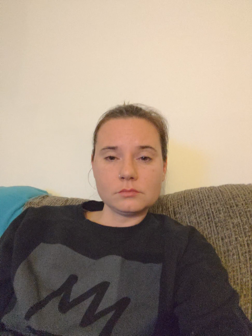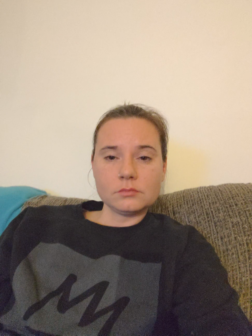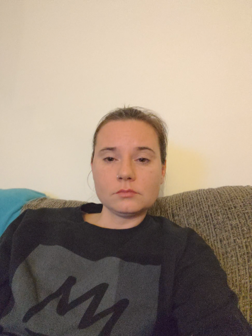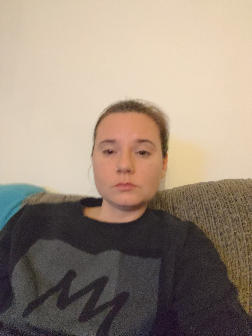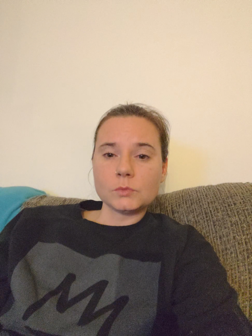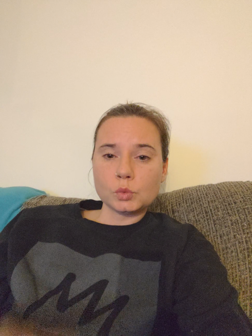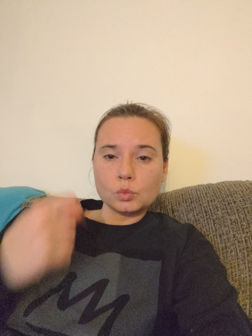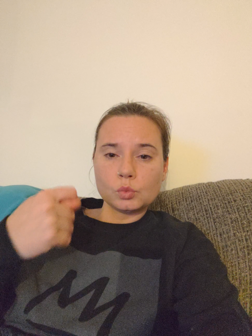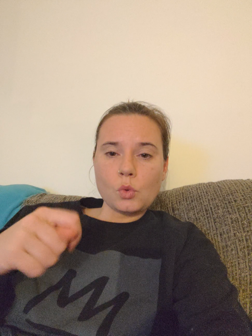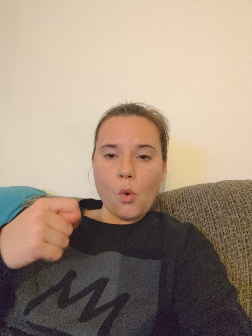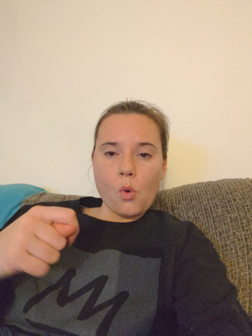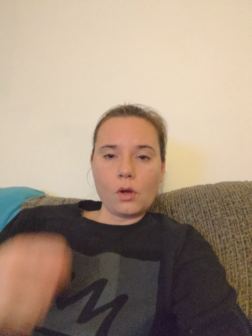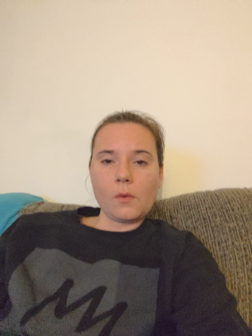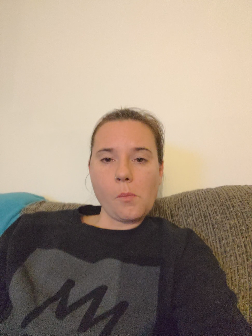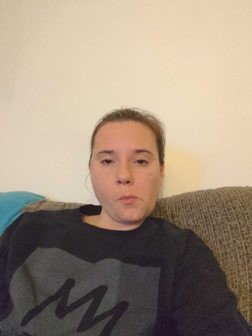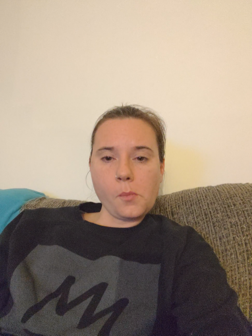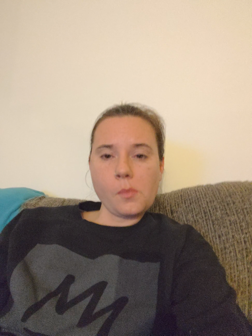toy